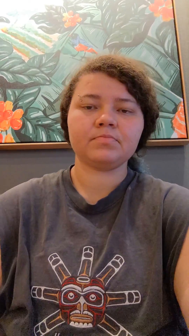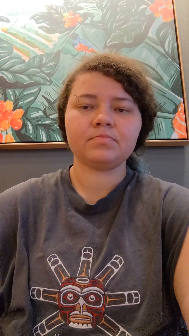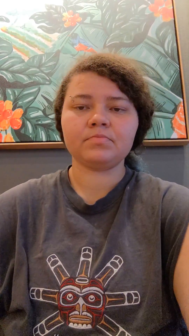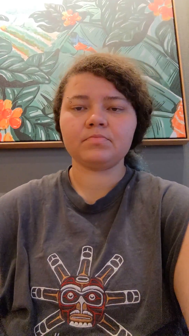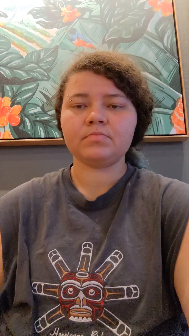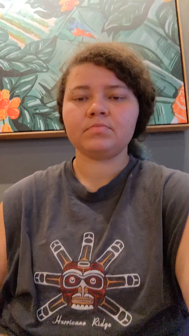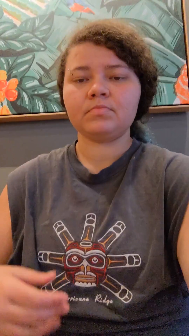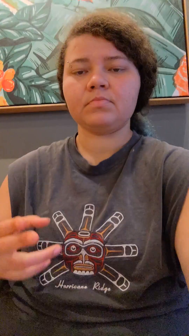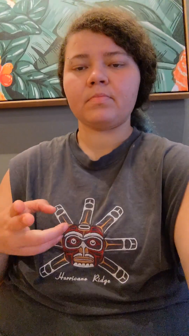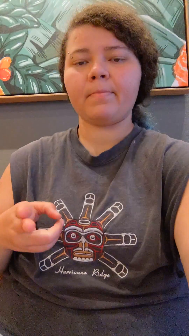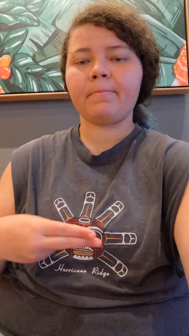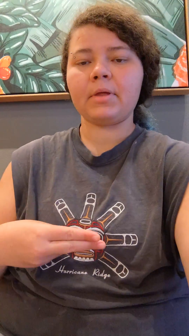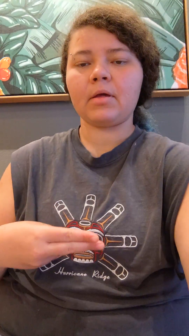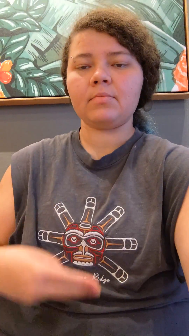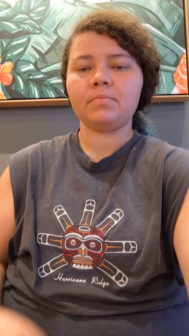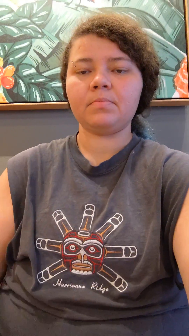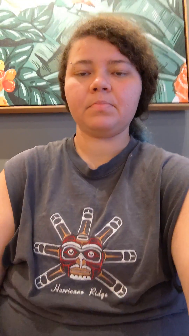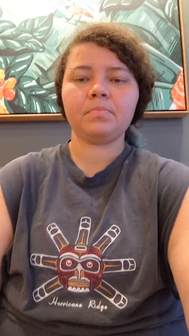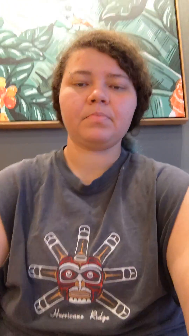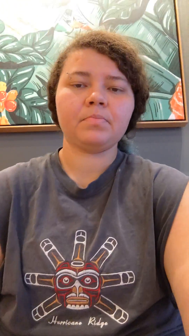belt